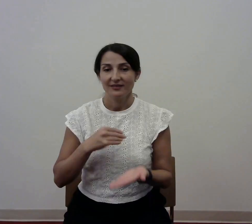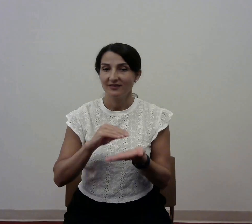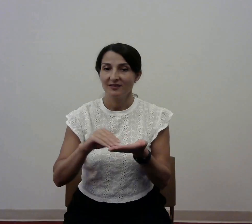yazı